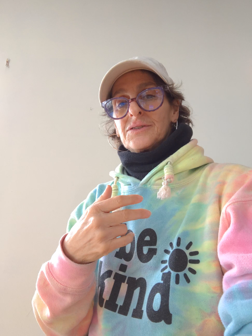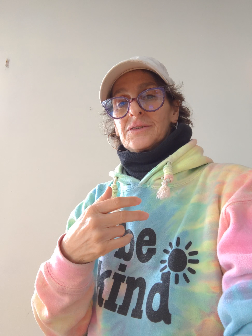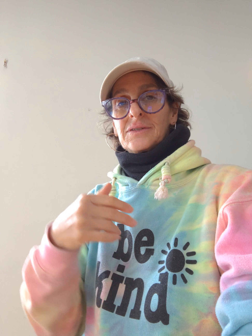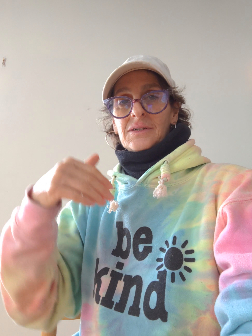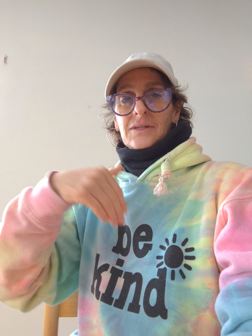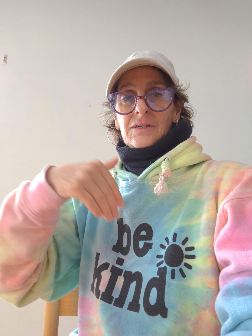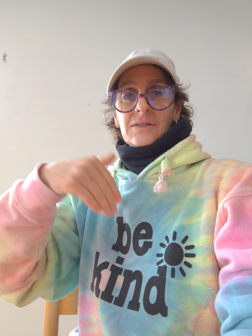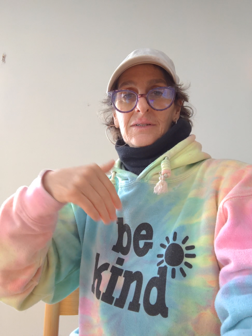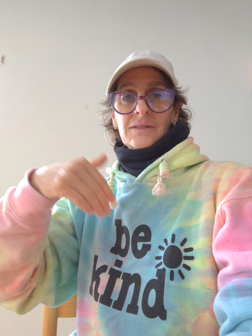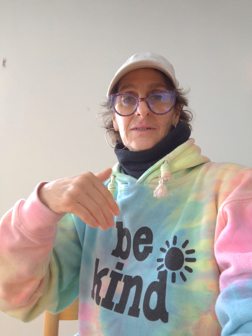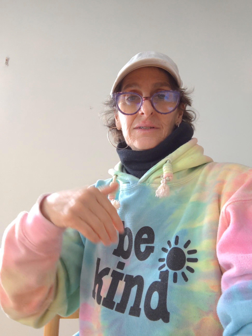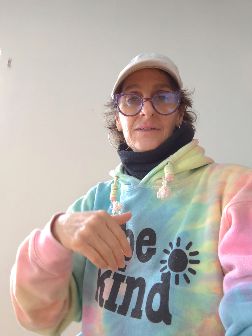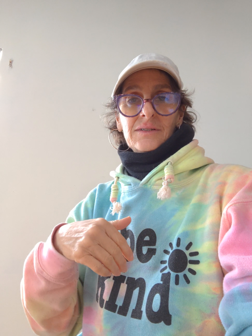night